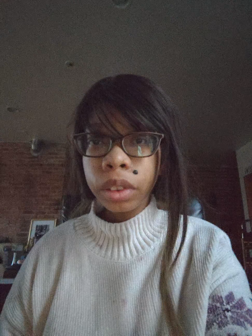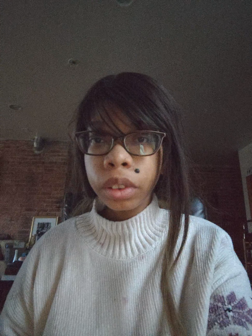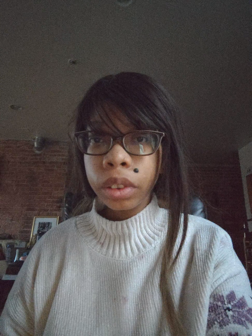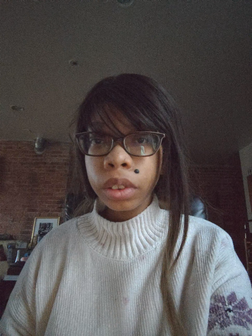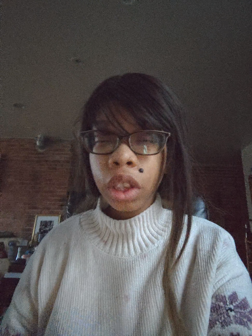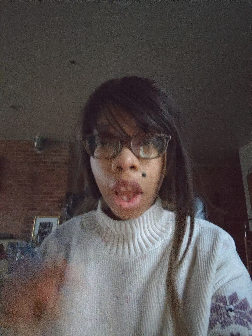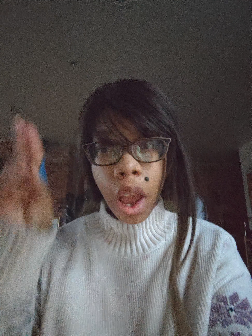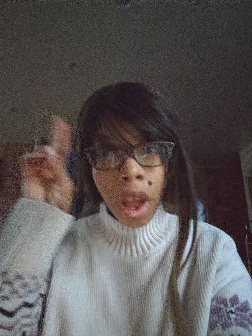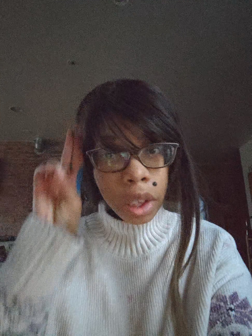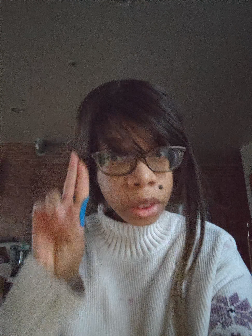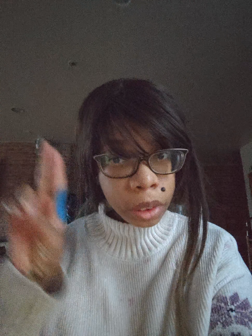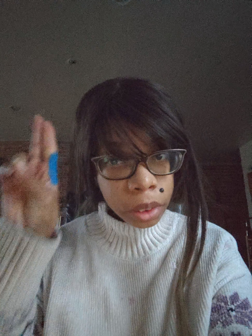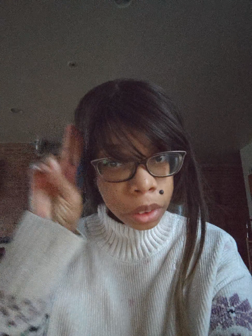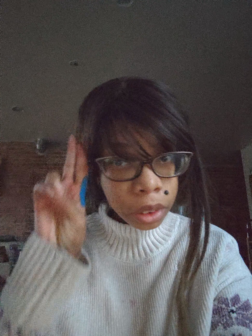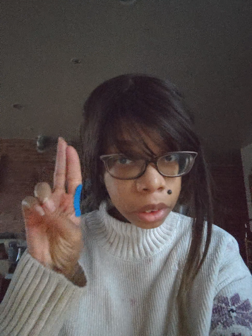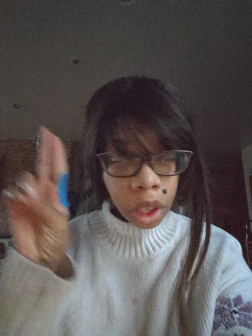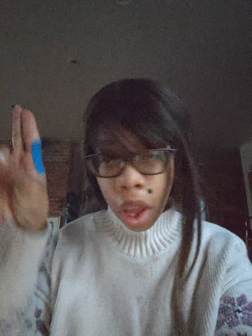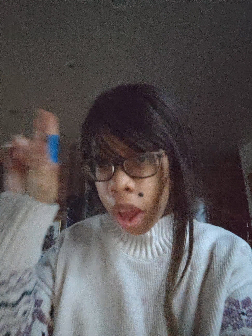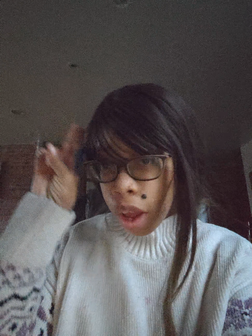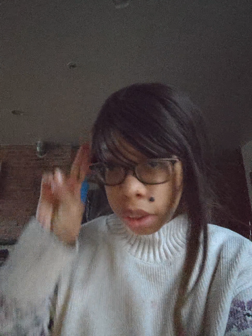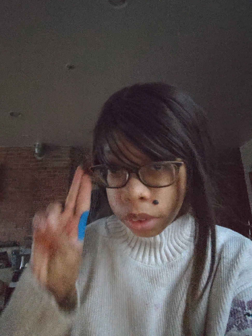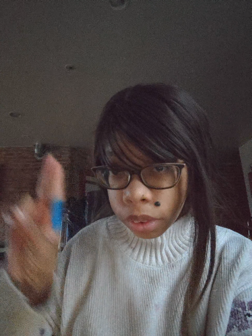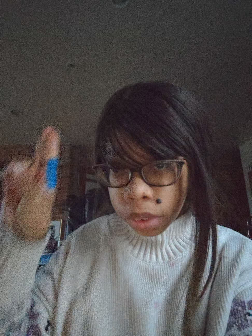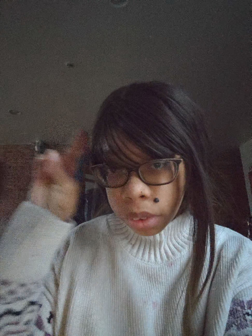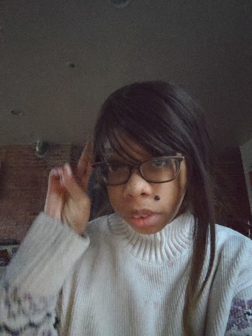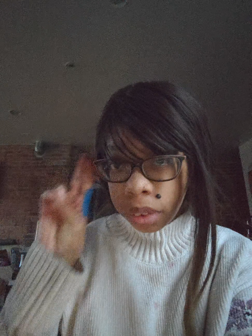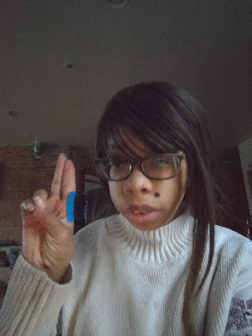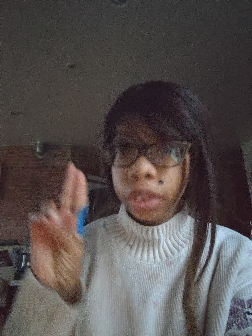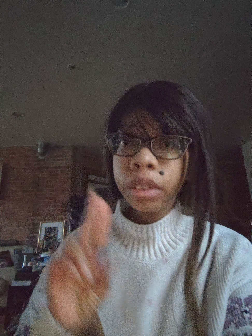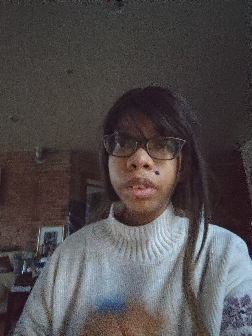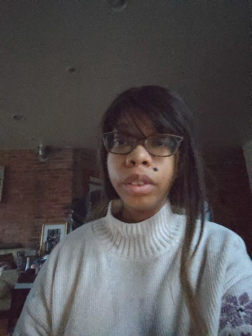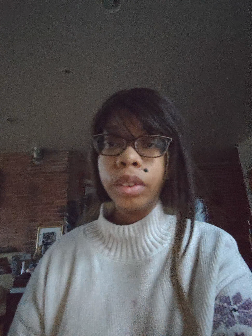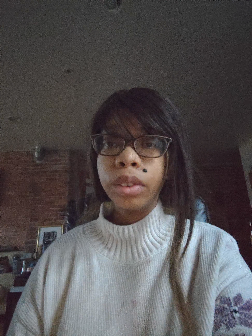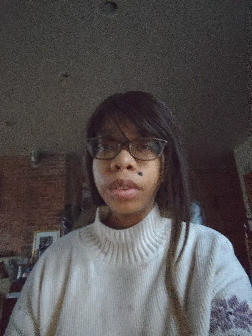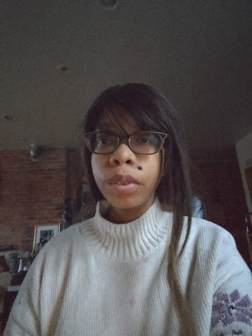uncle